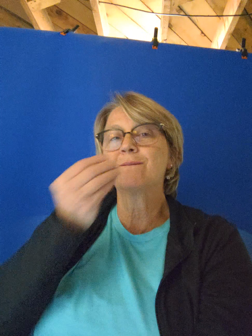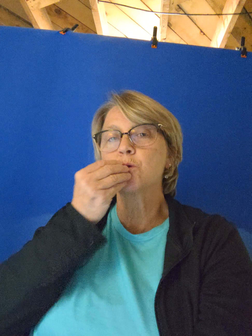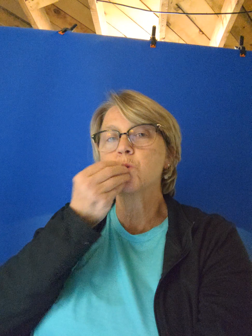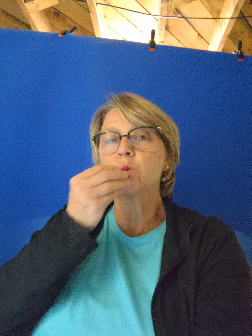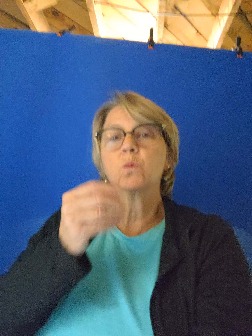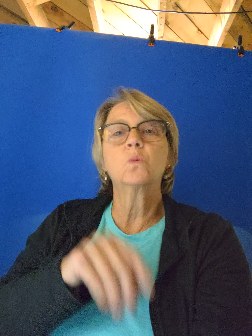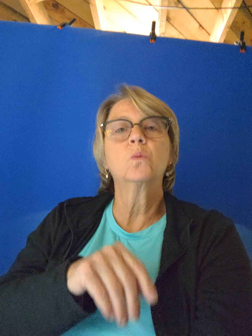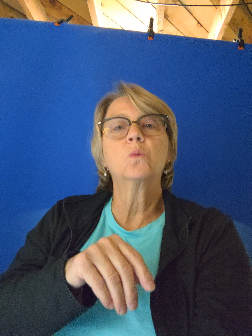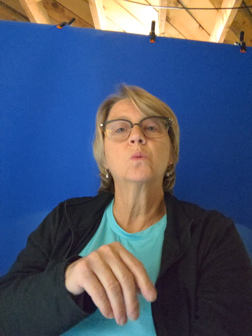food